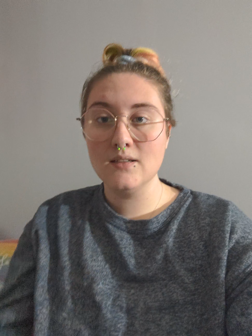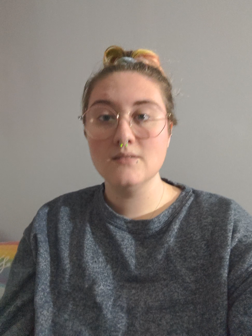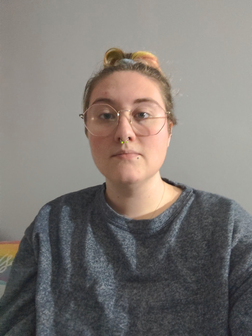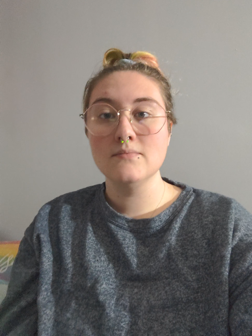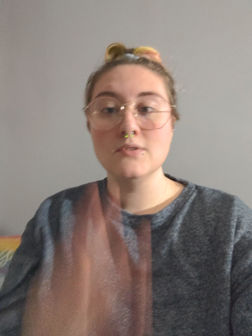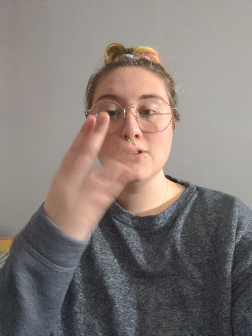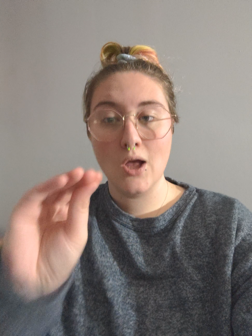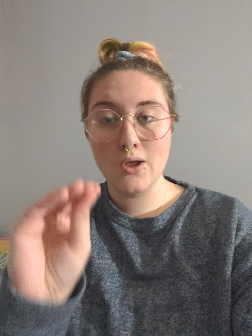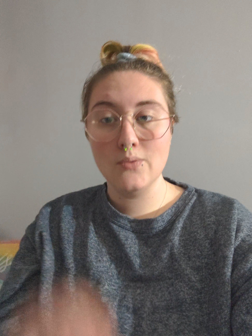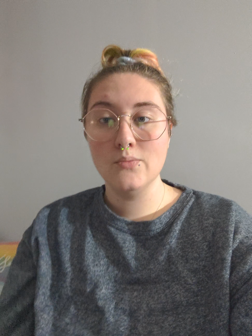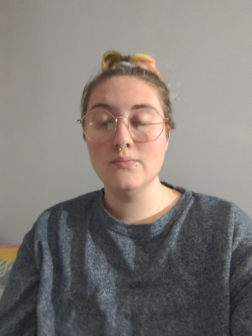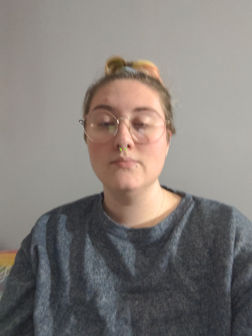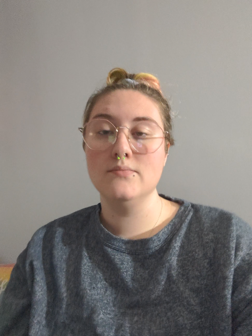go